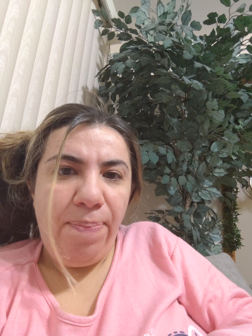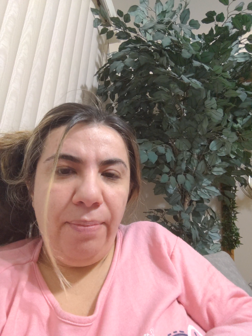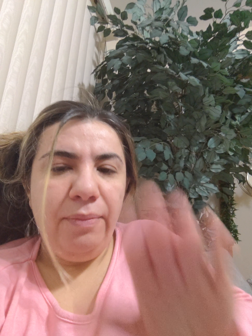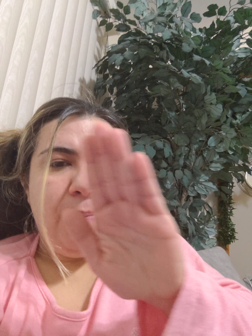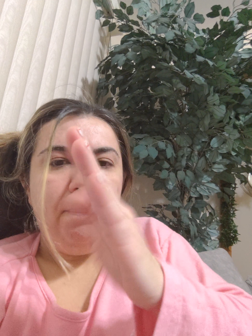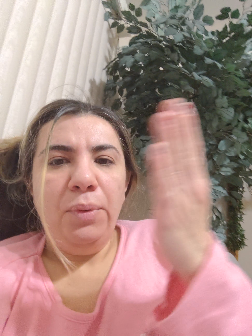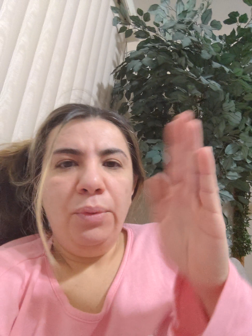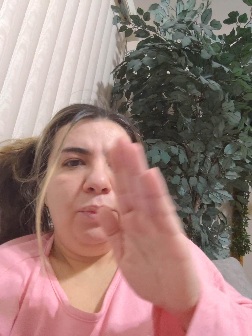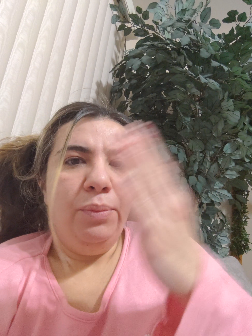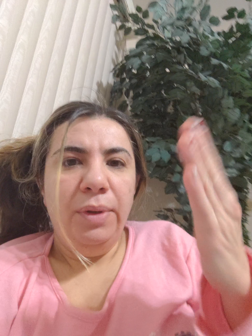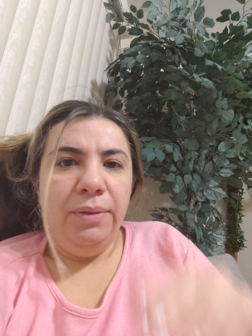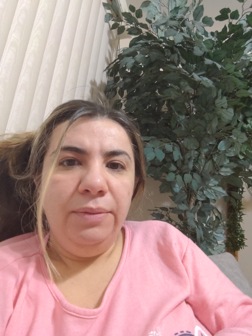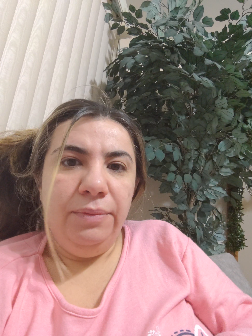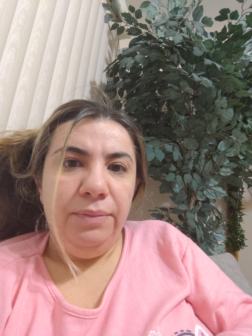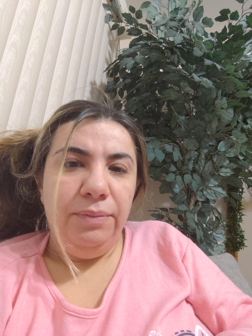book